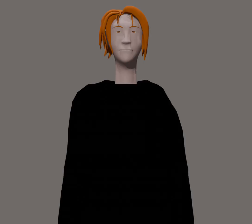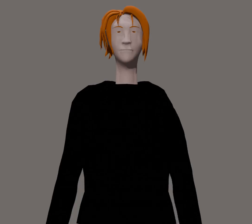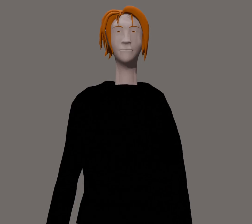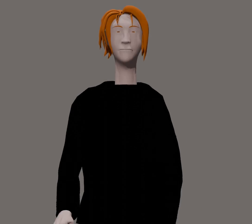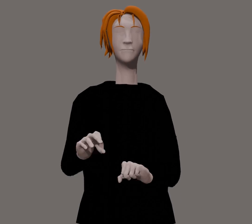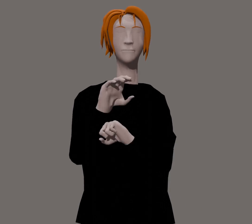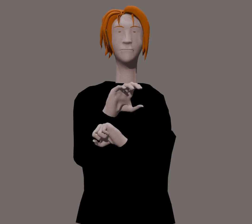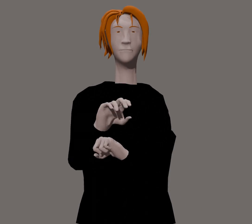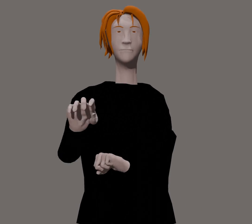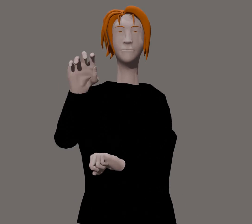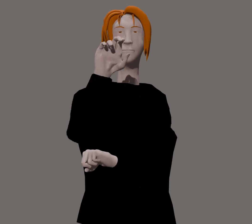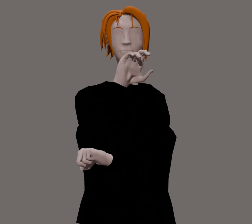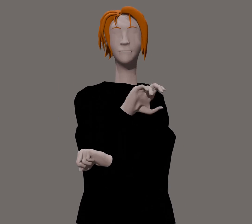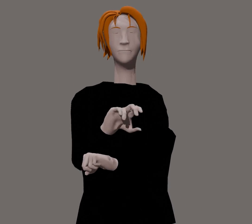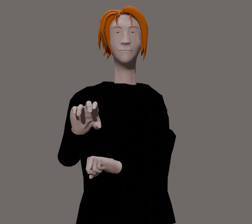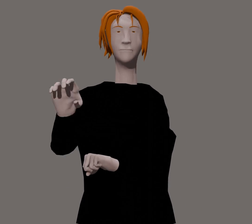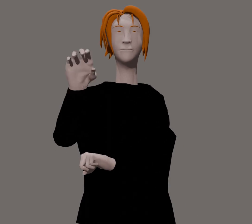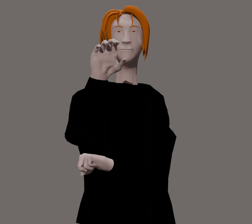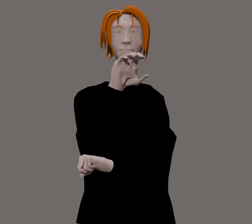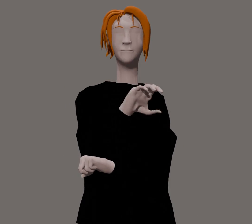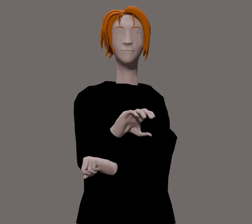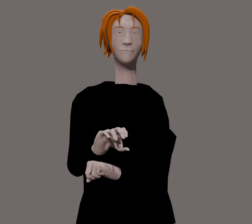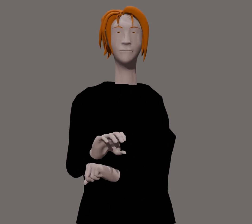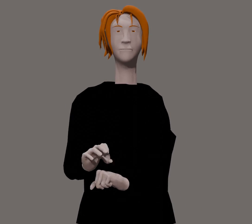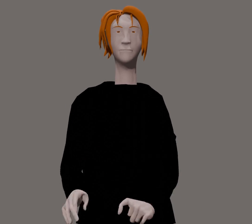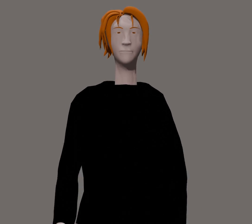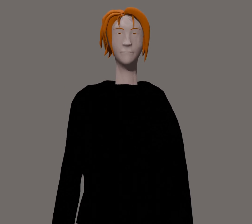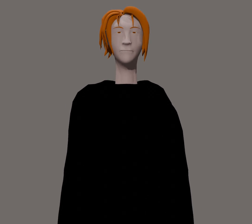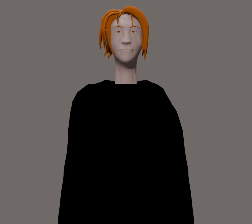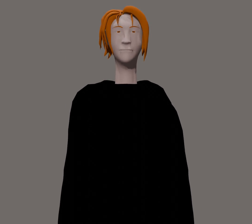Computer 2h